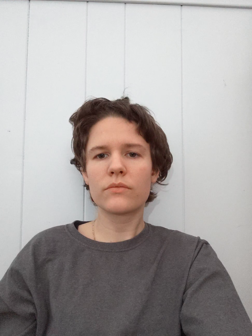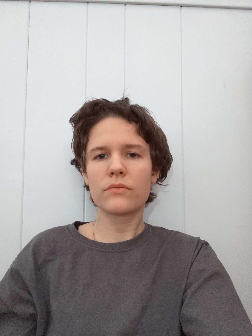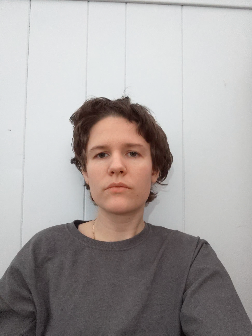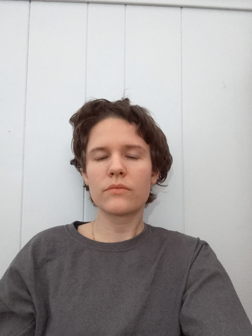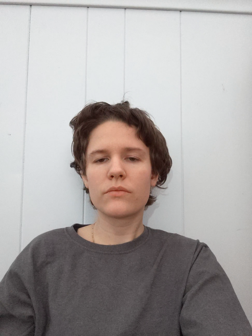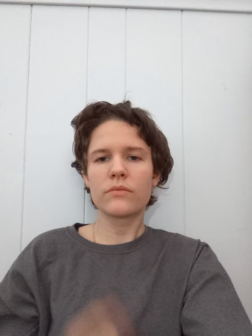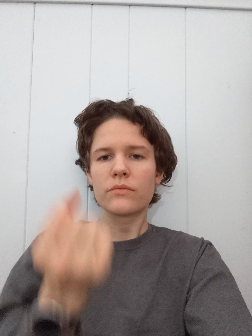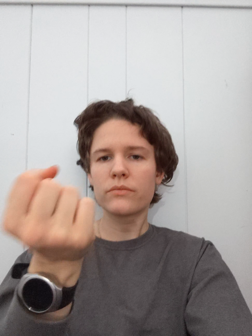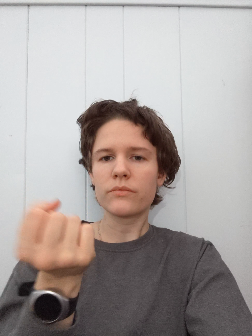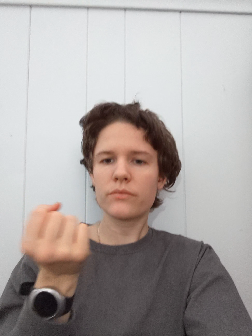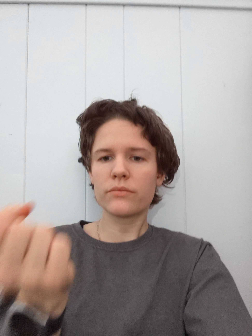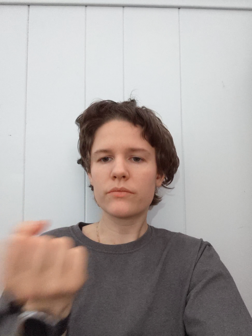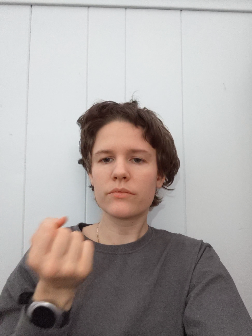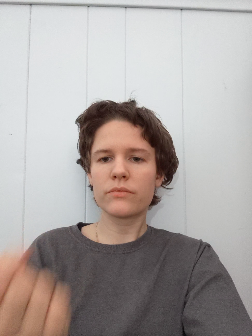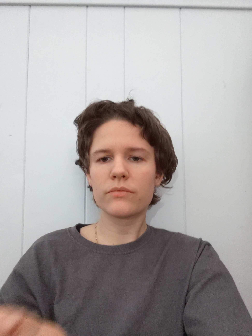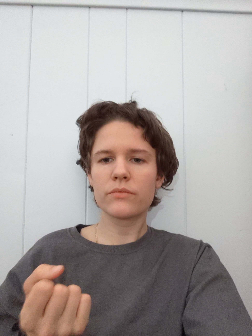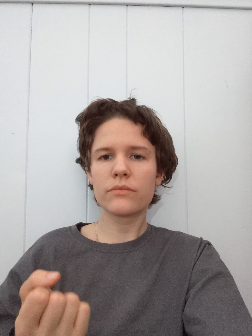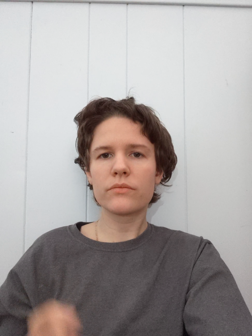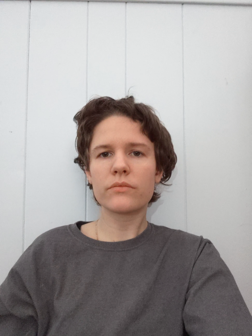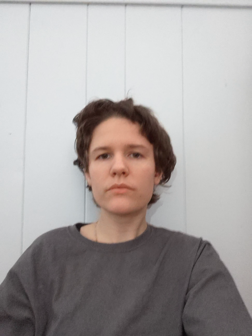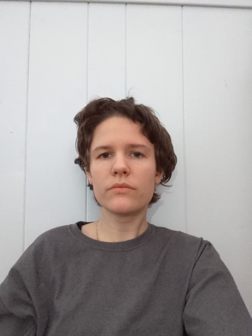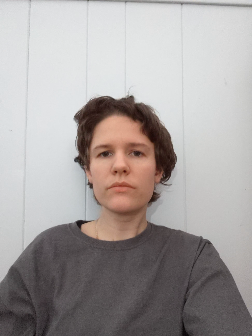drawer